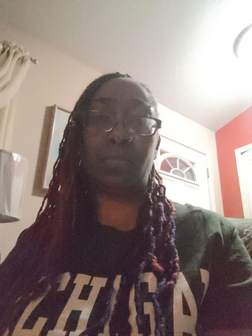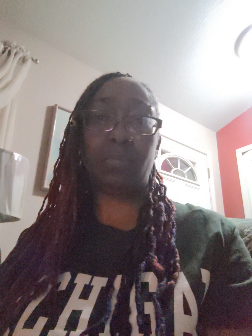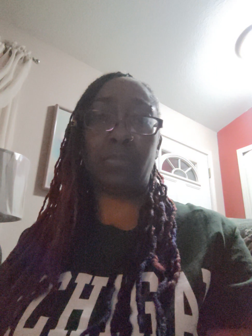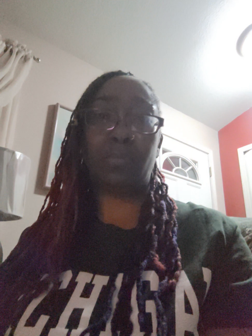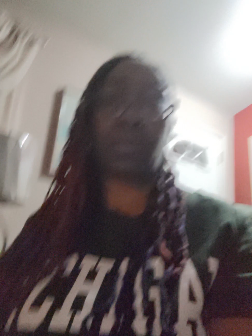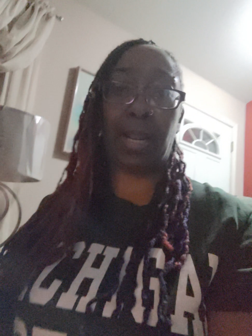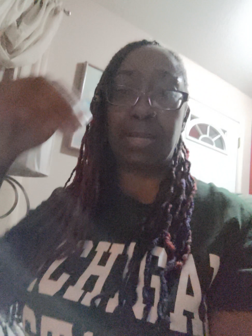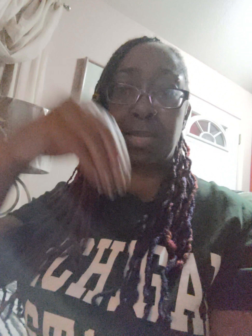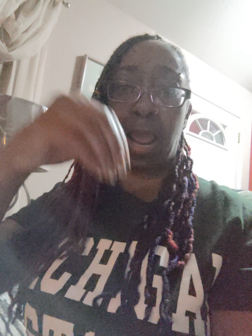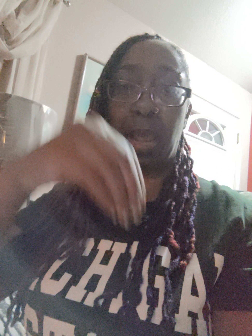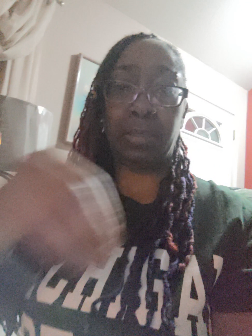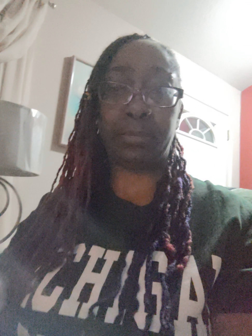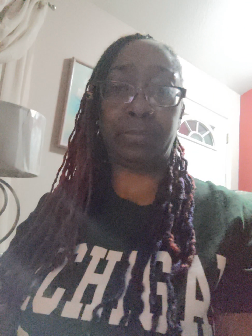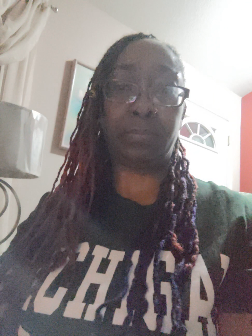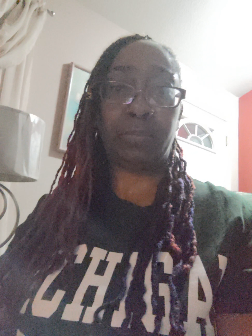night